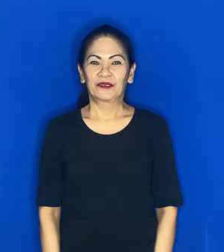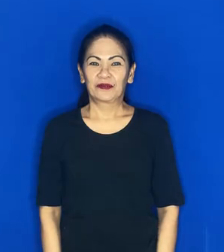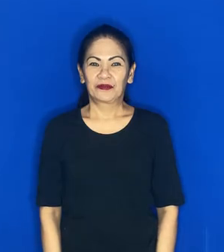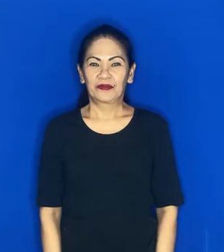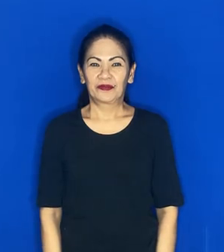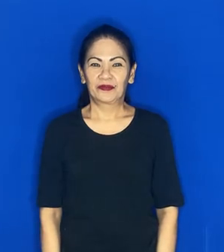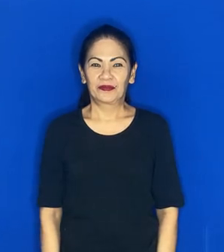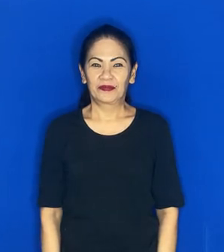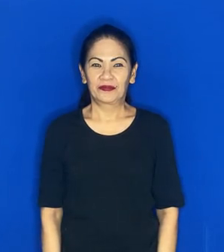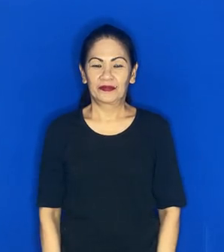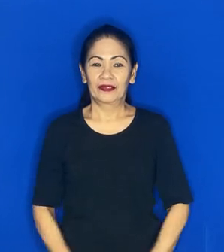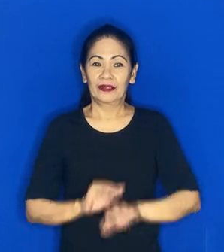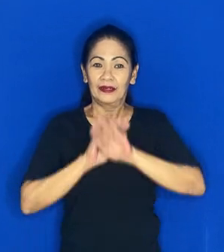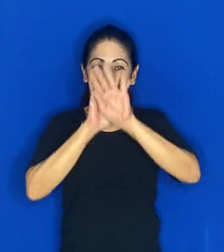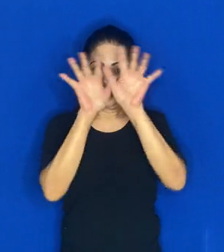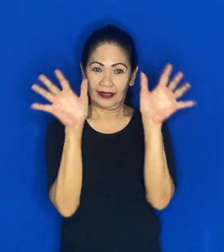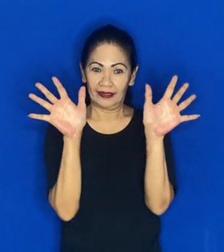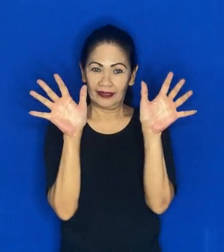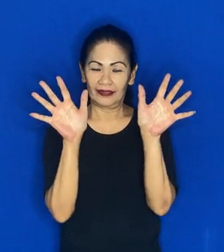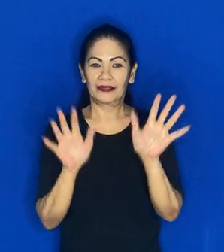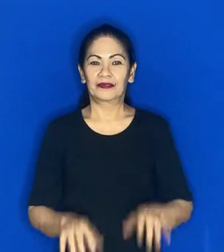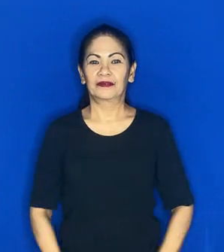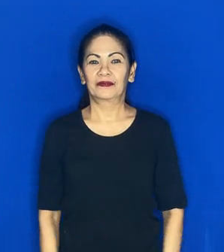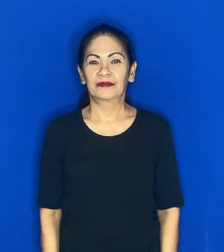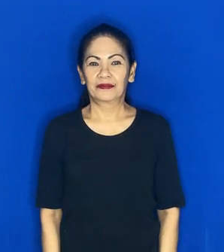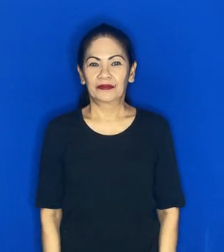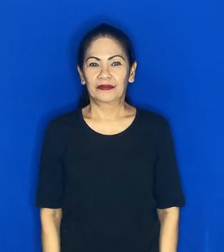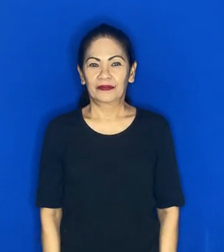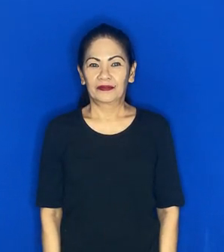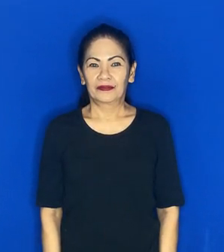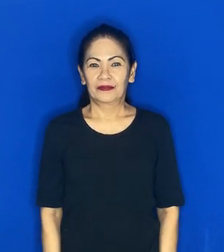light